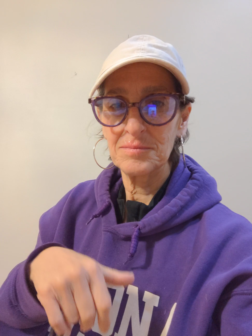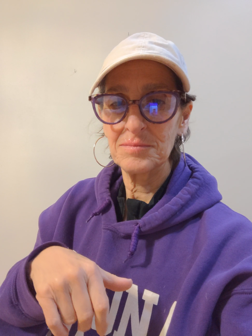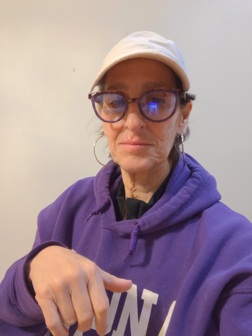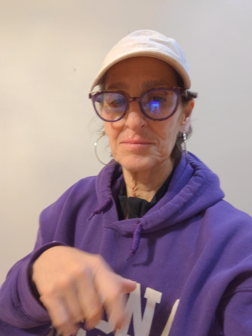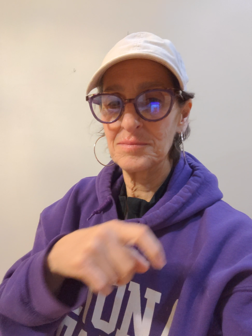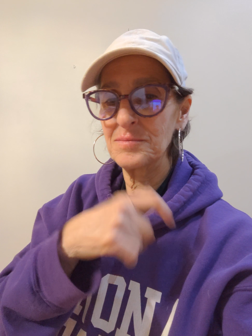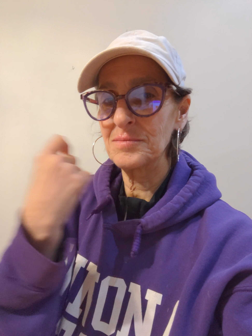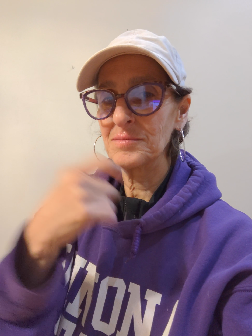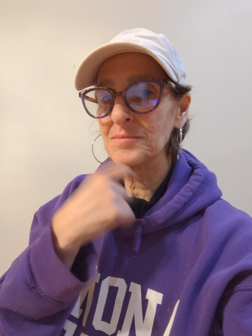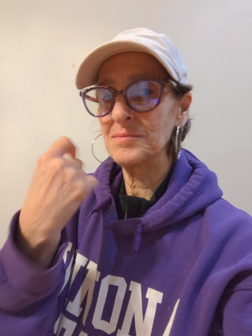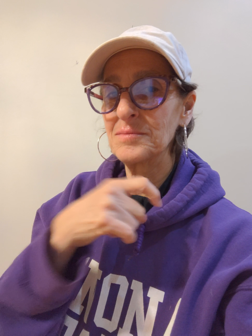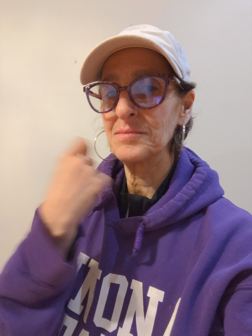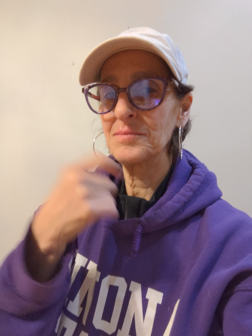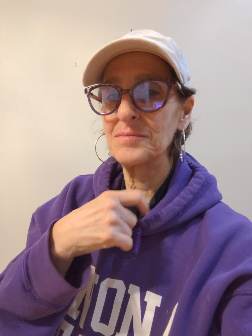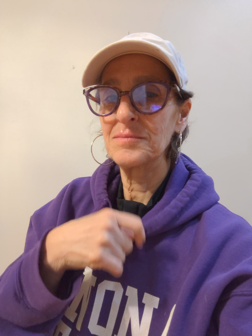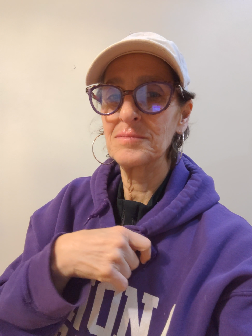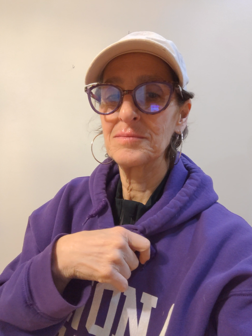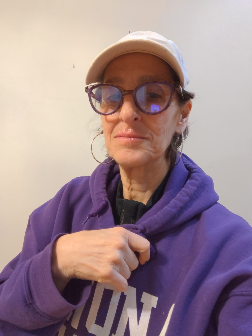dryer